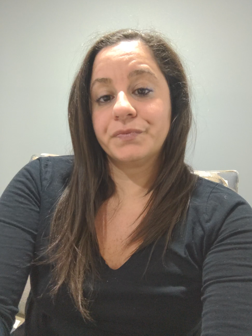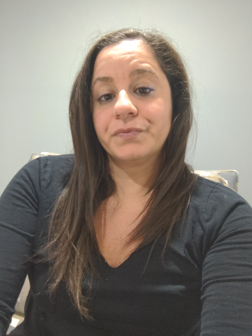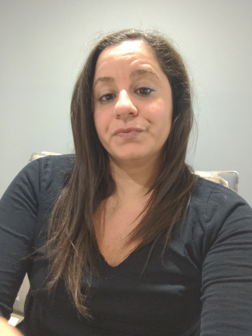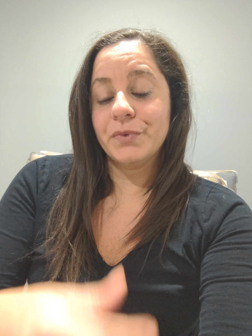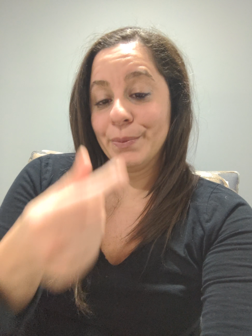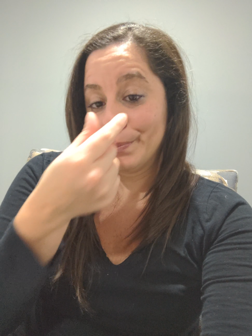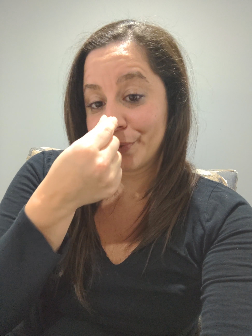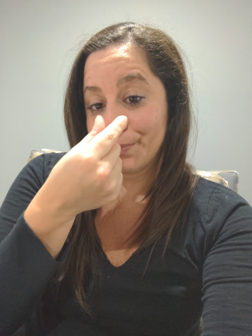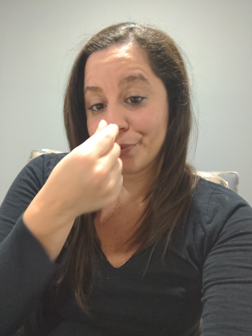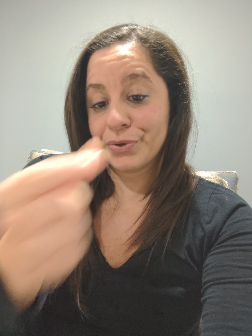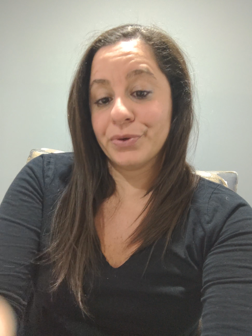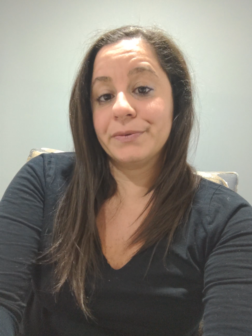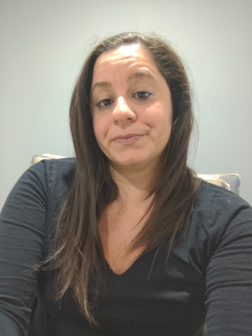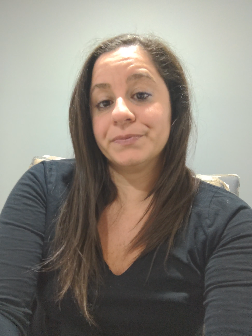potty